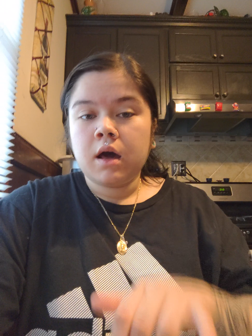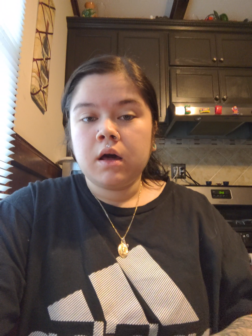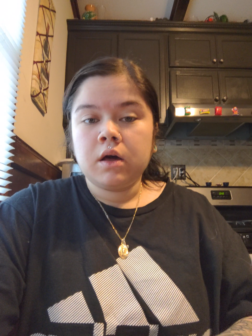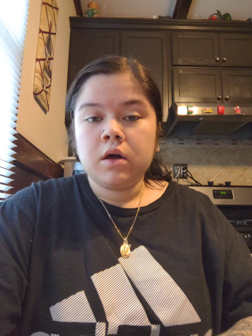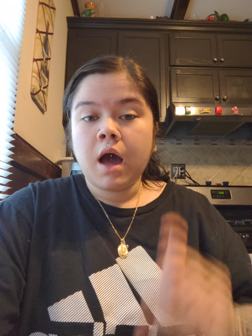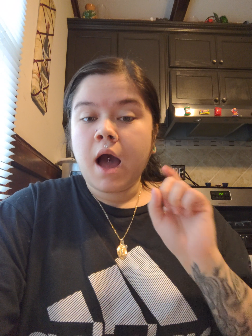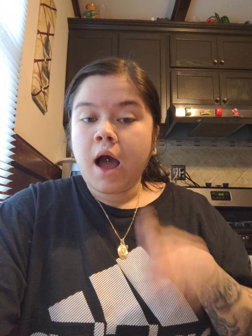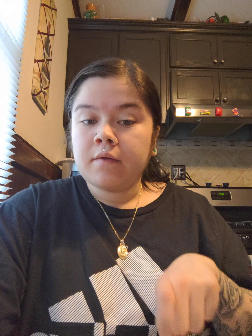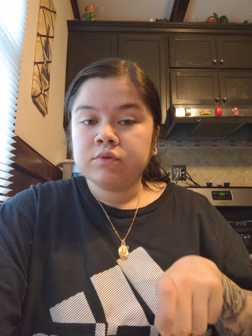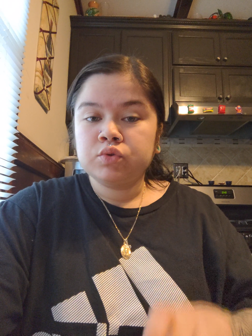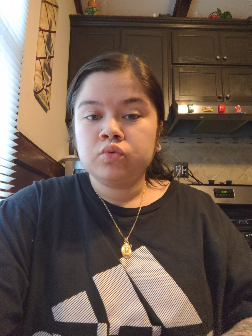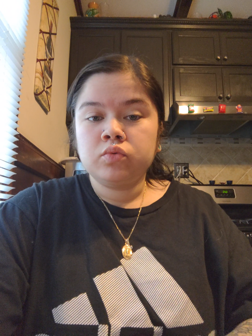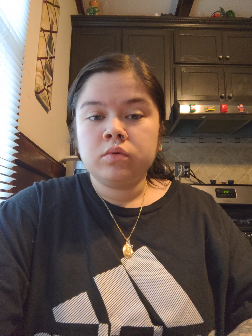have to